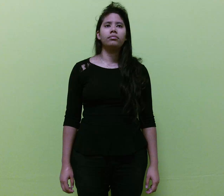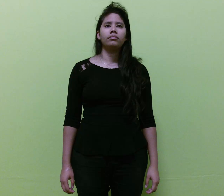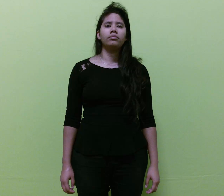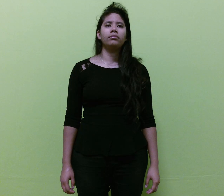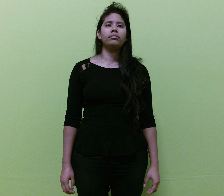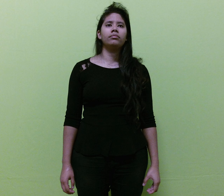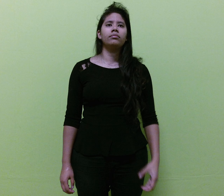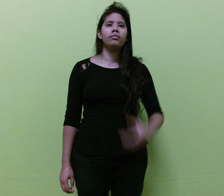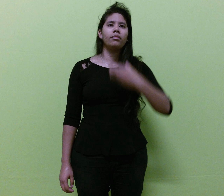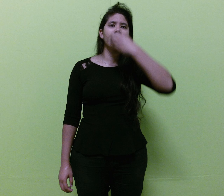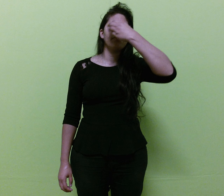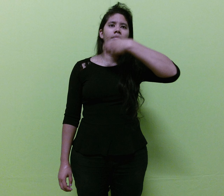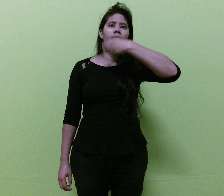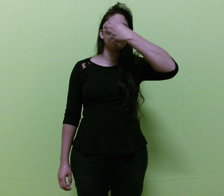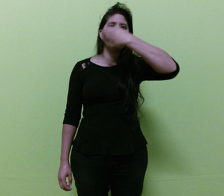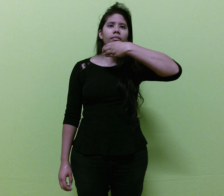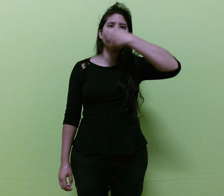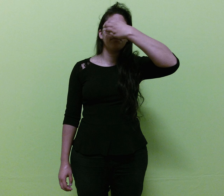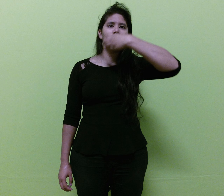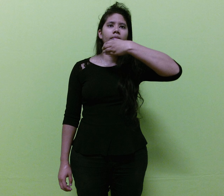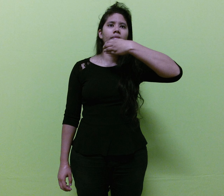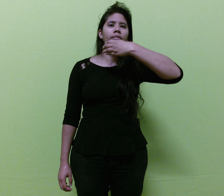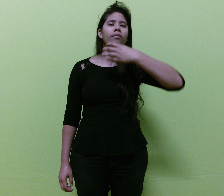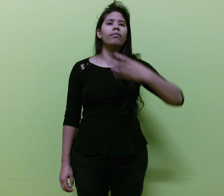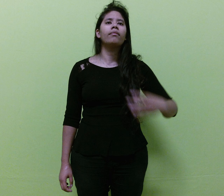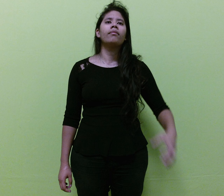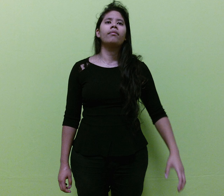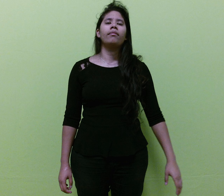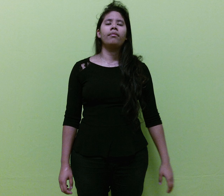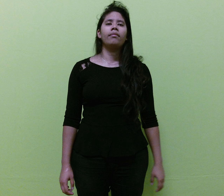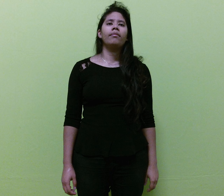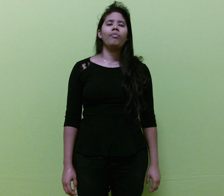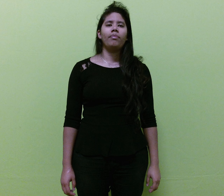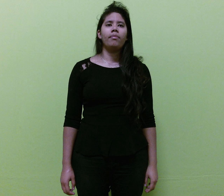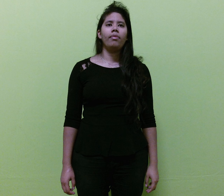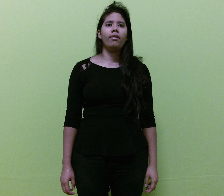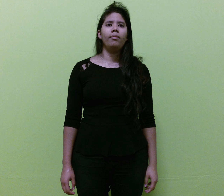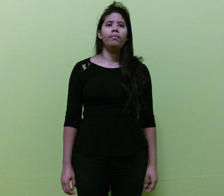maçã